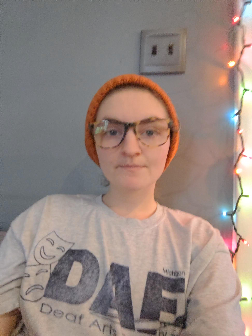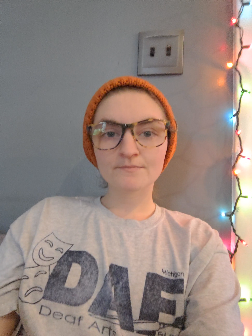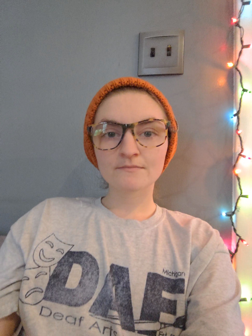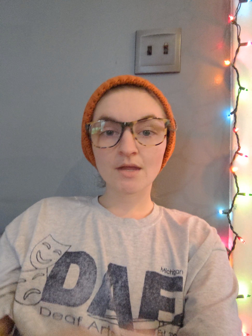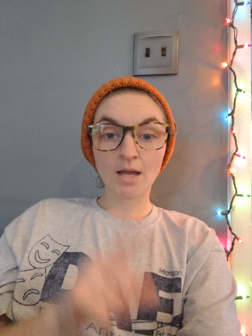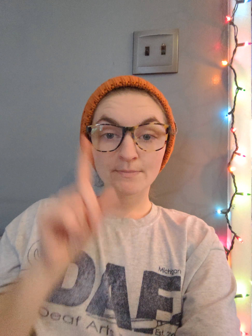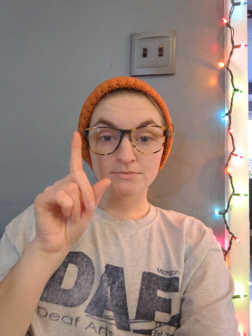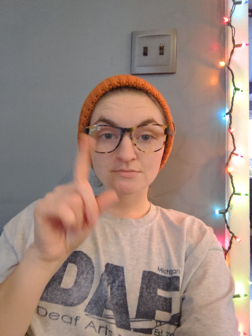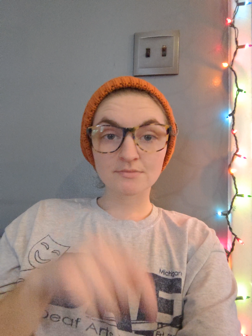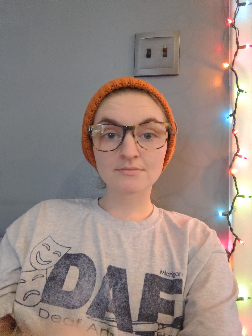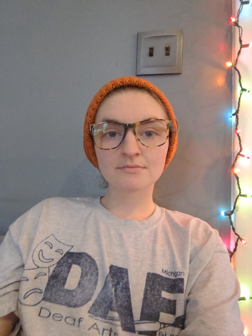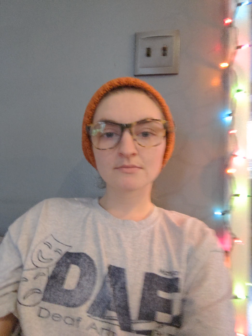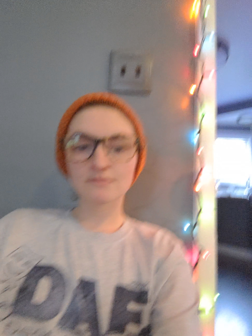up